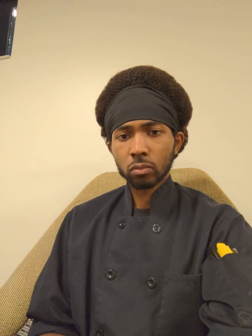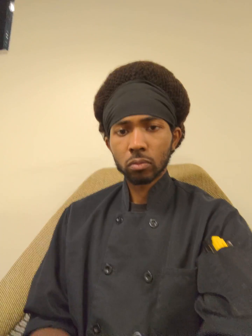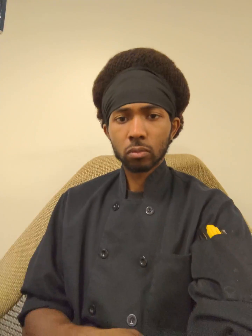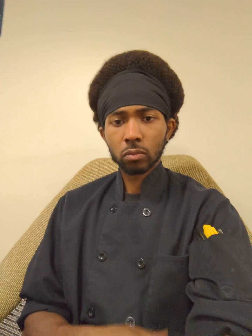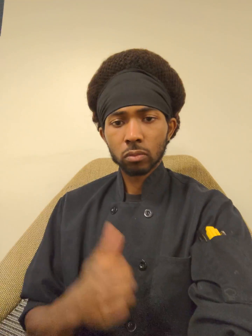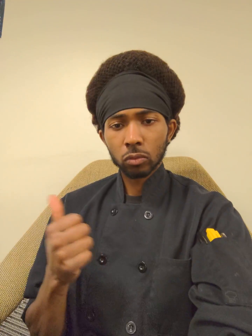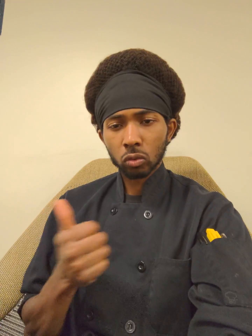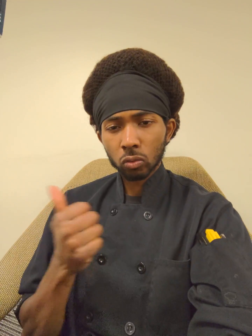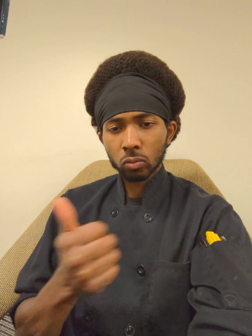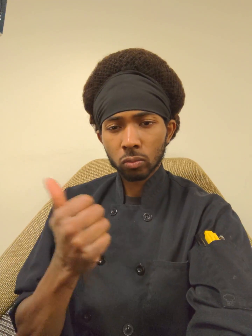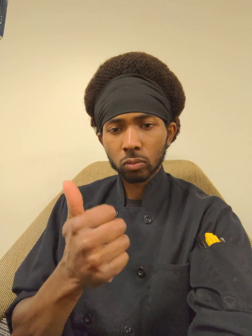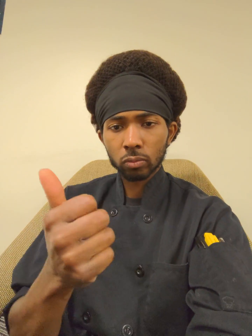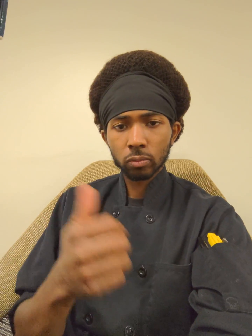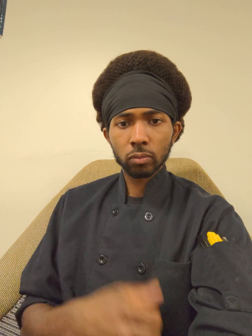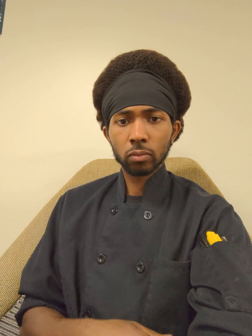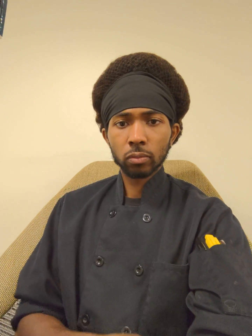chase